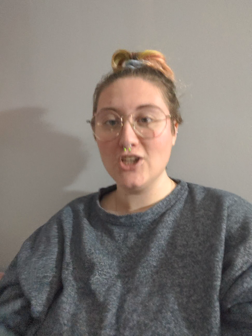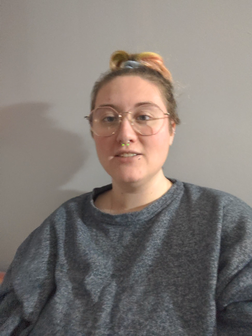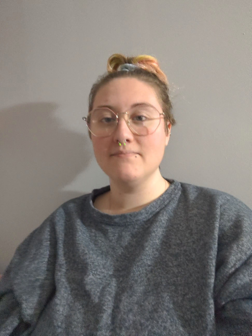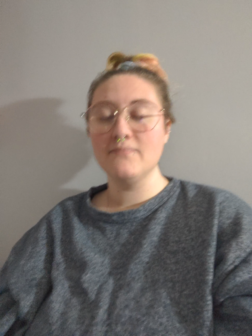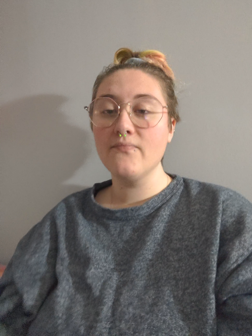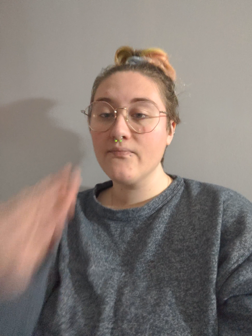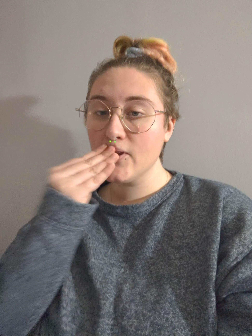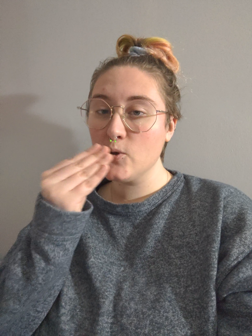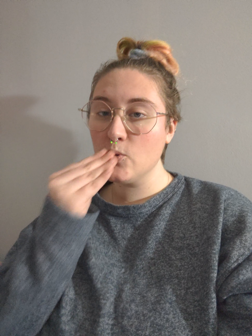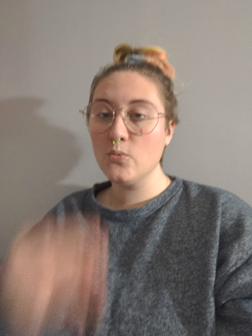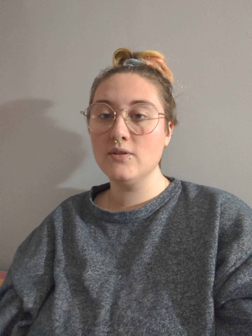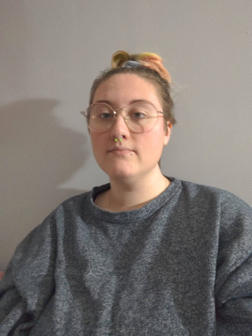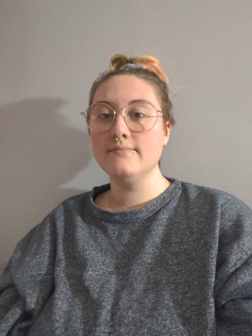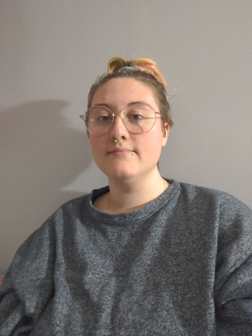food